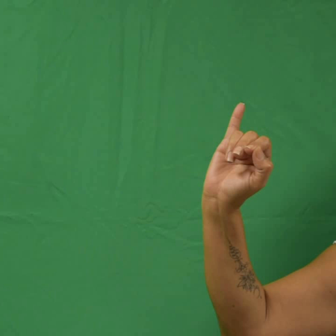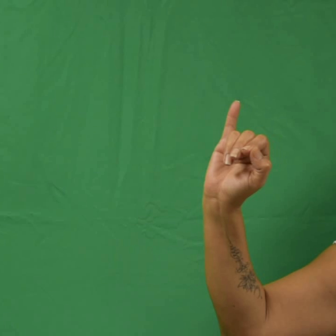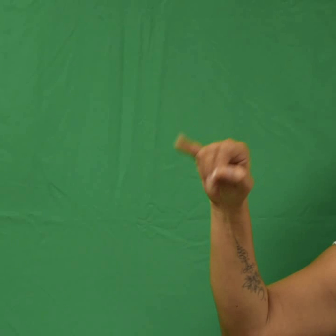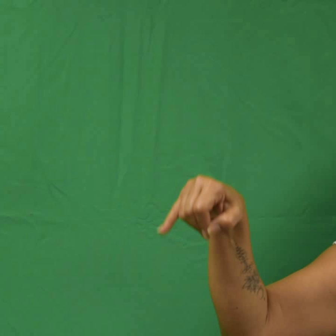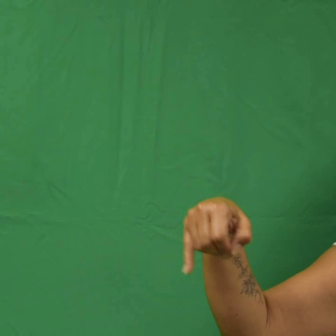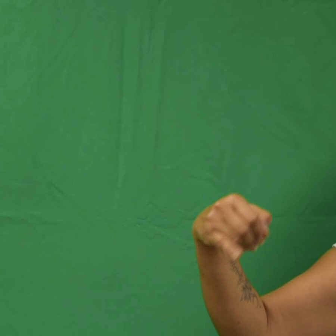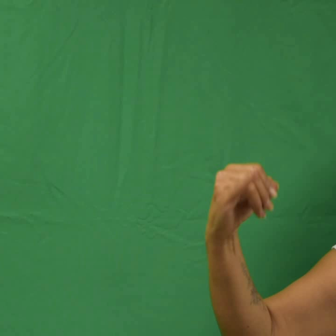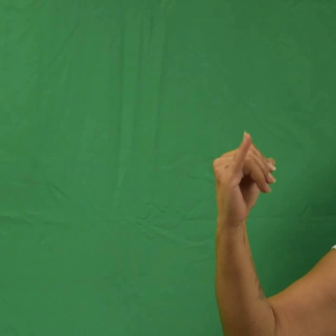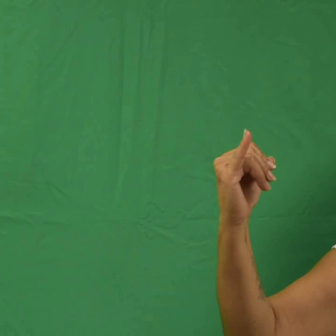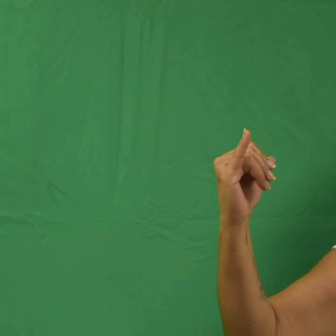J